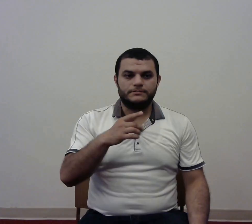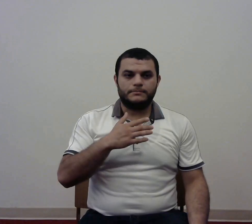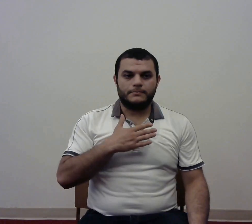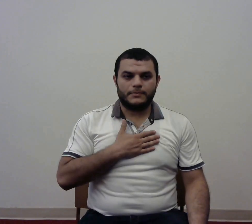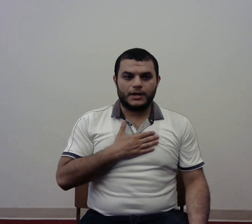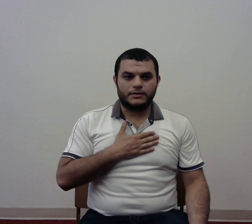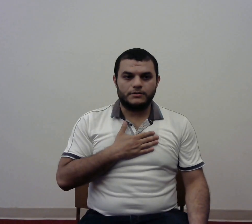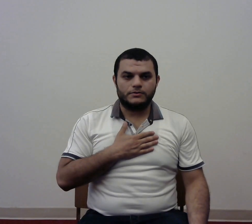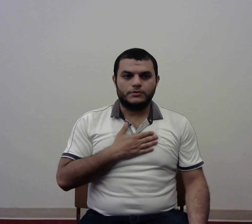mən